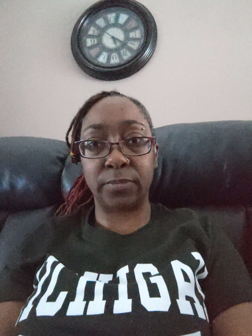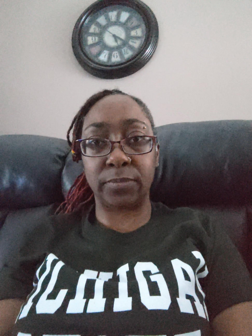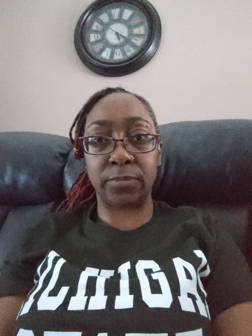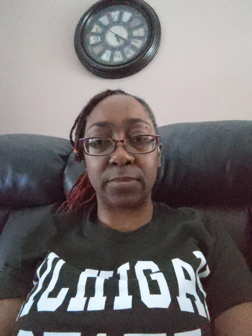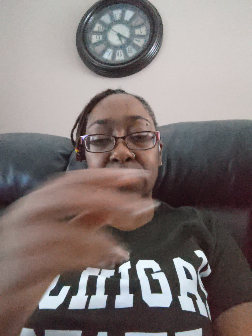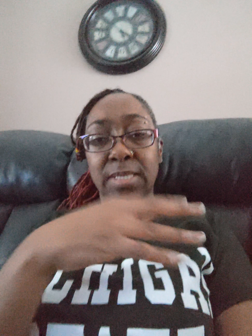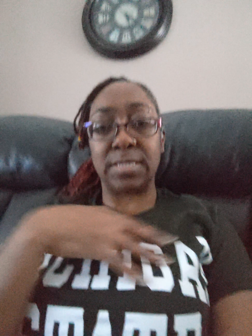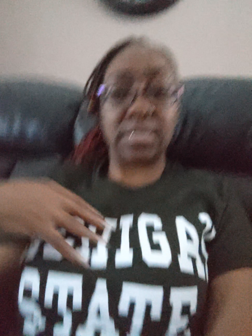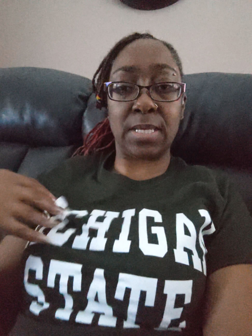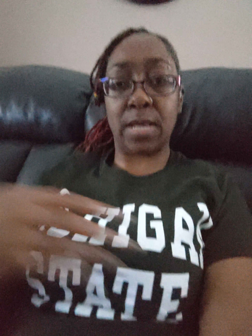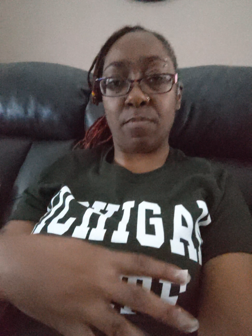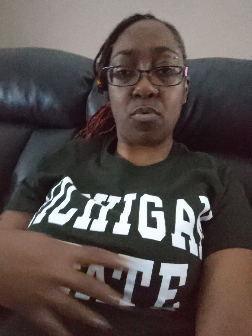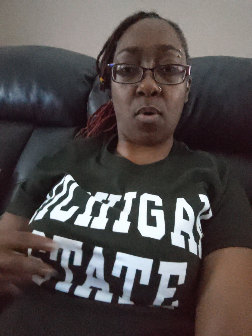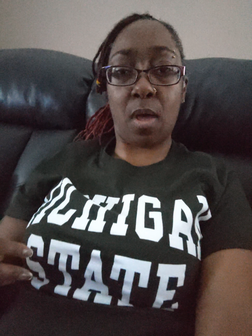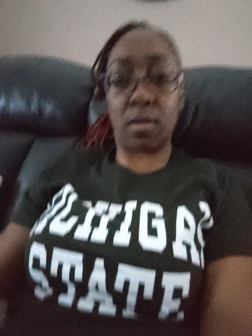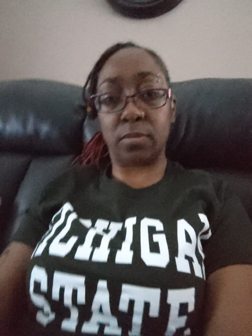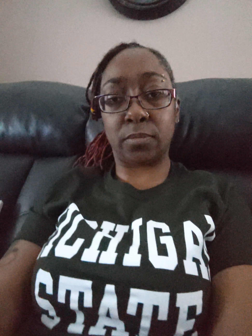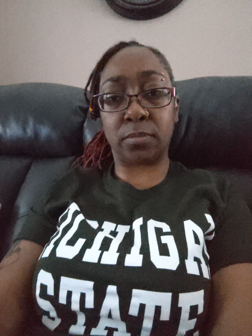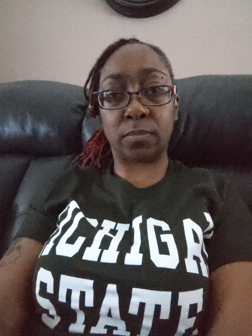zebra